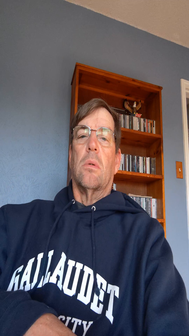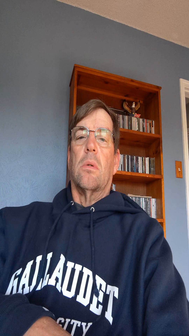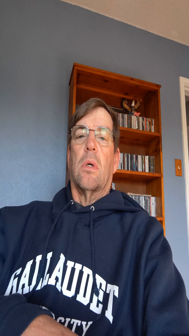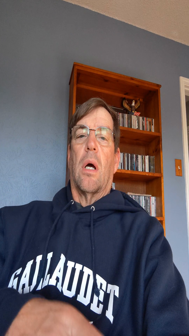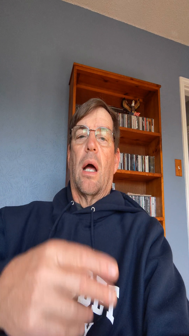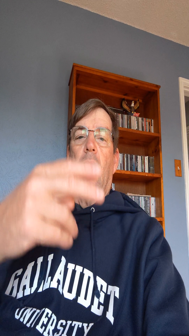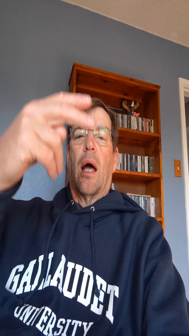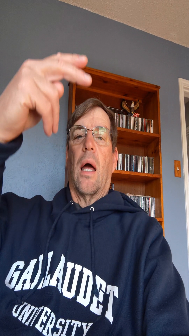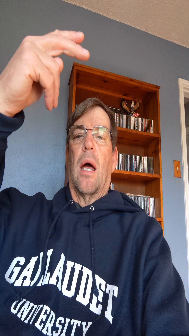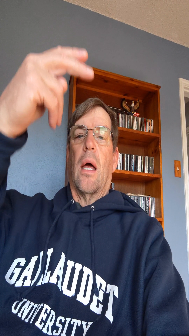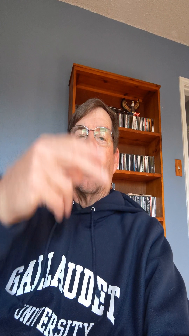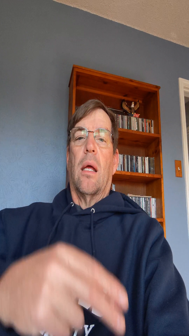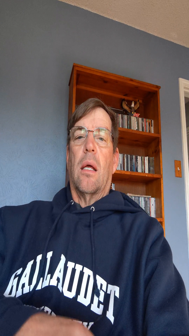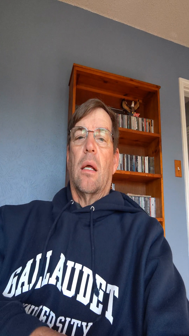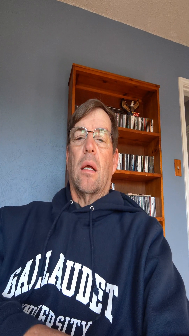high